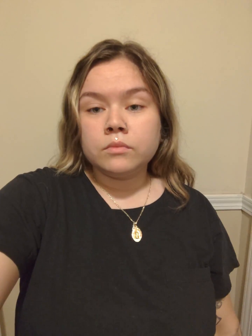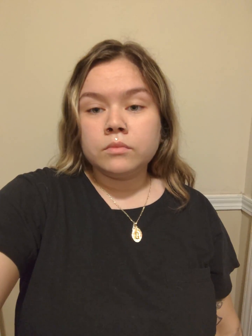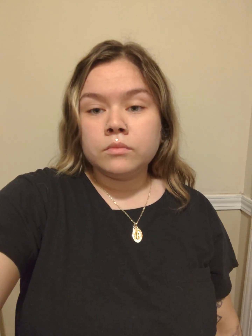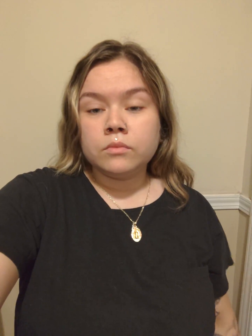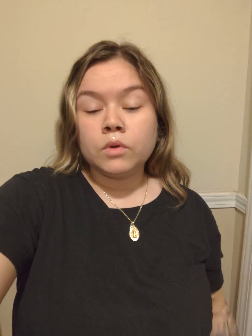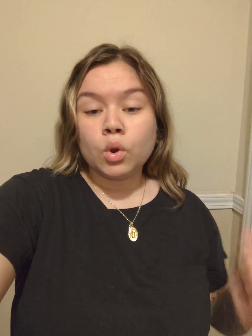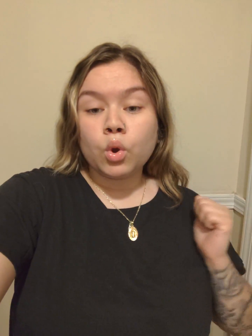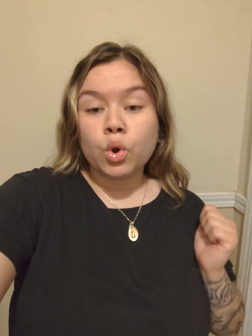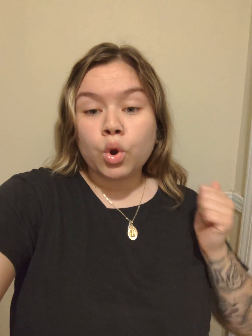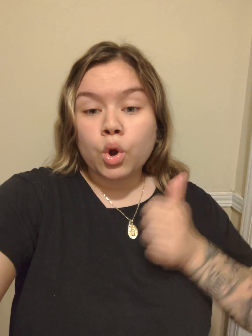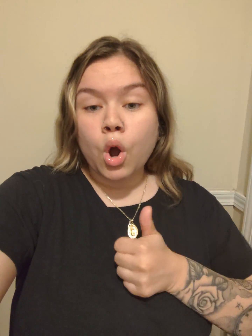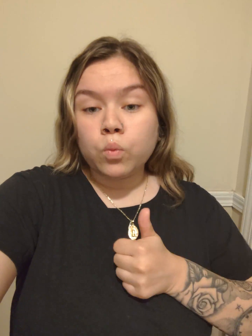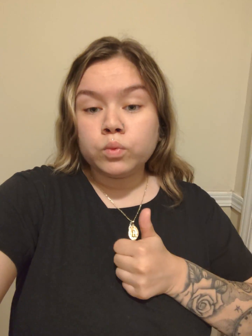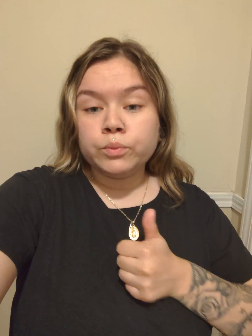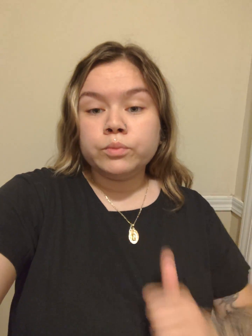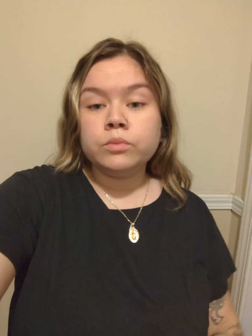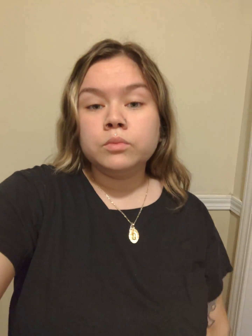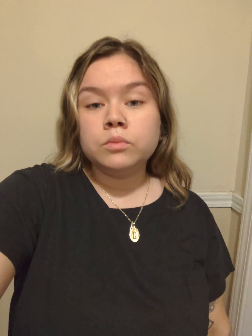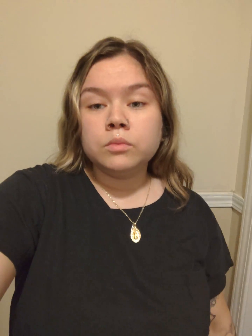coats